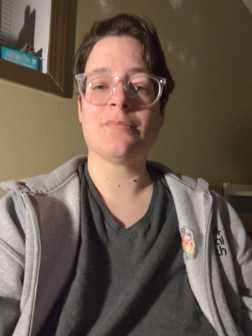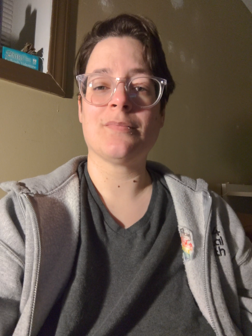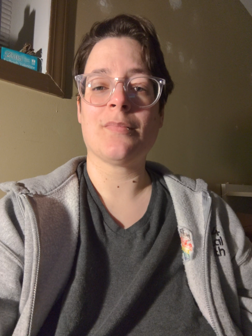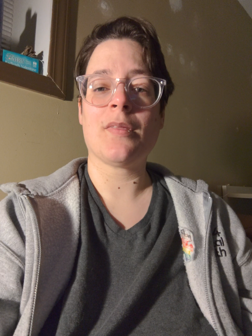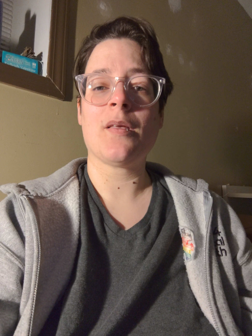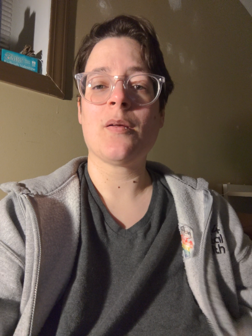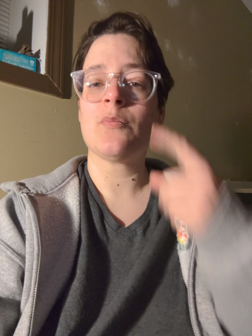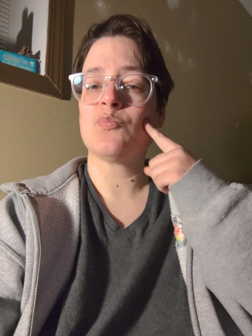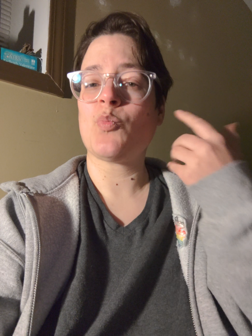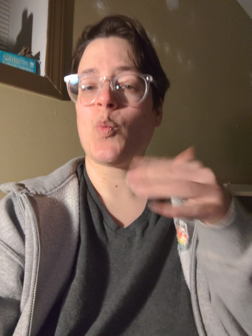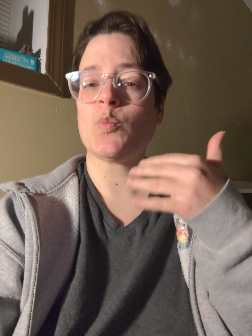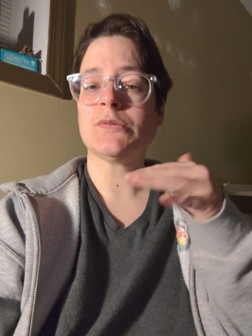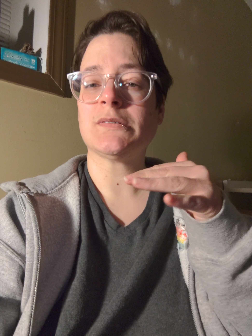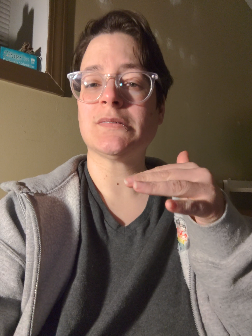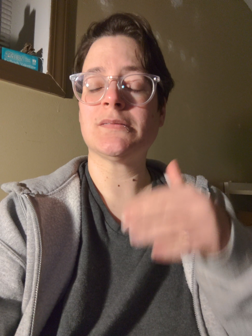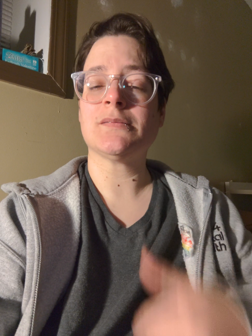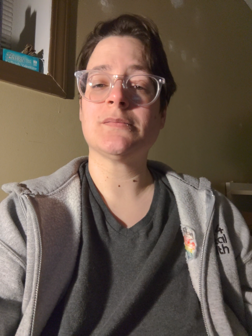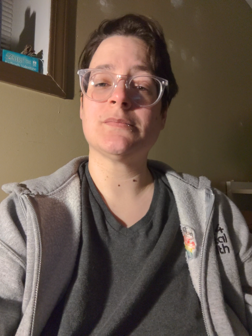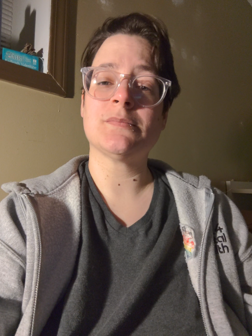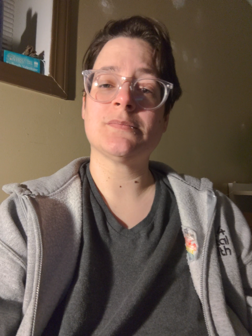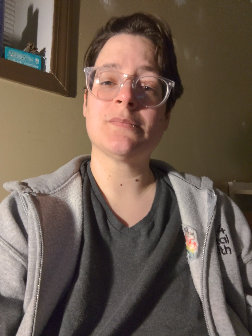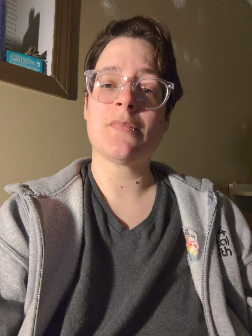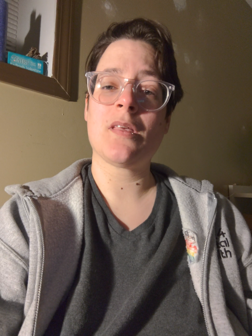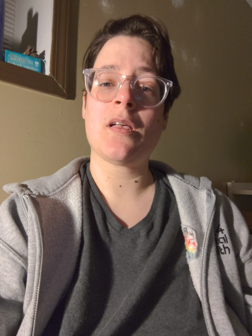noisy